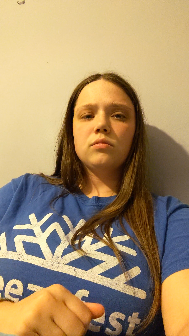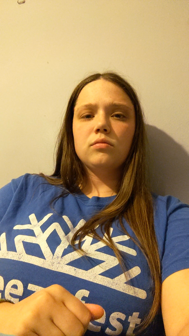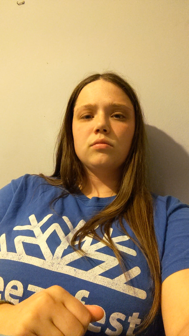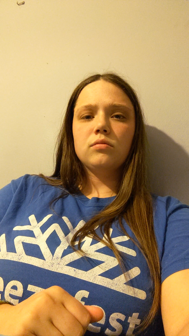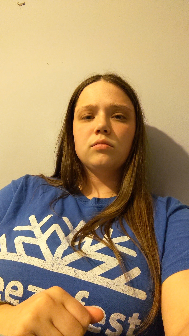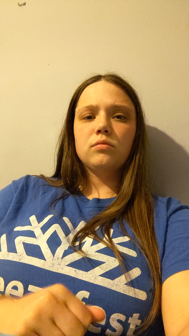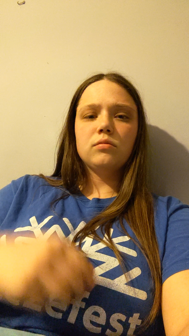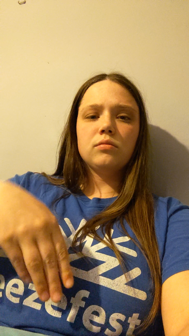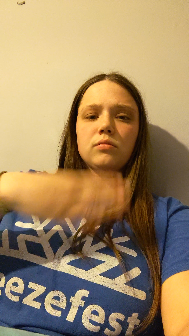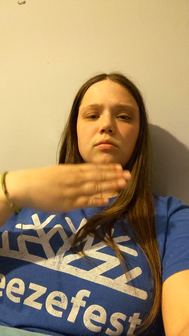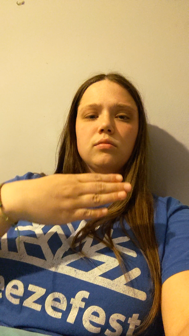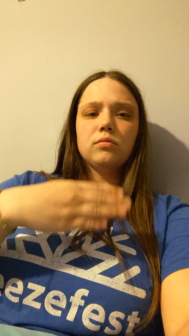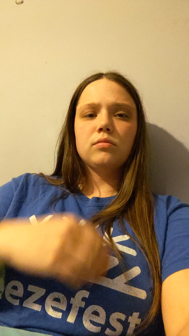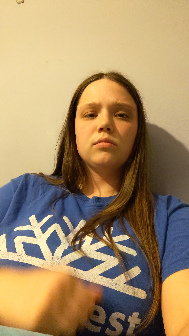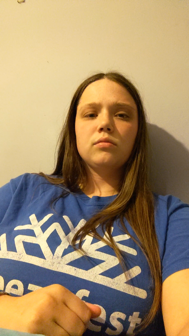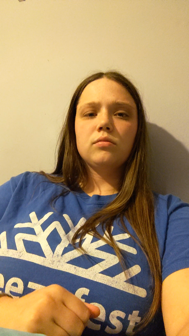kick